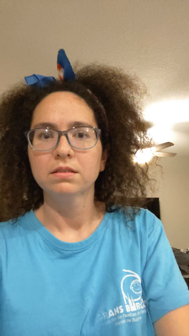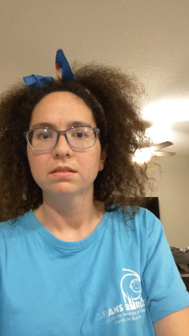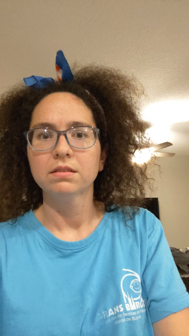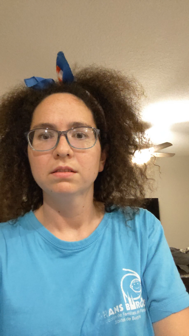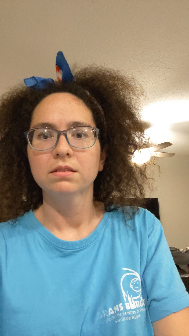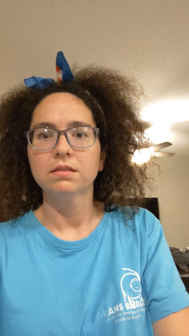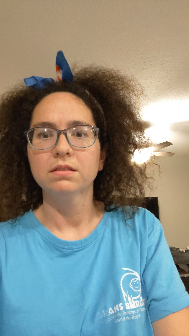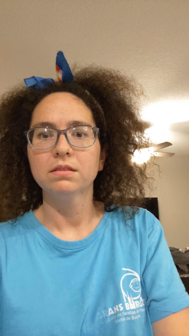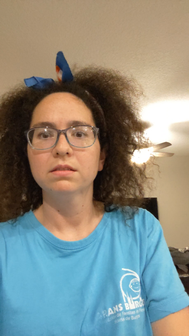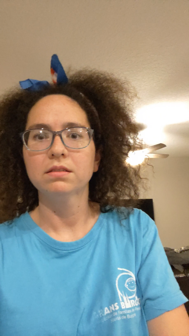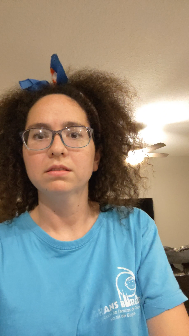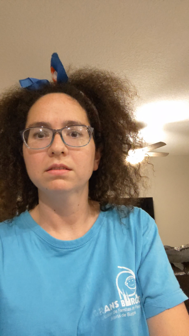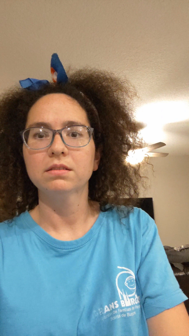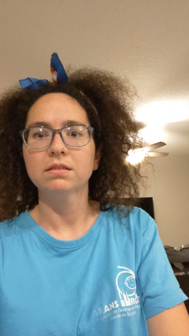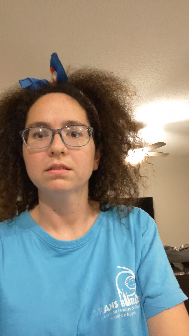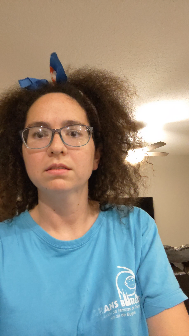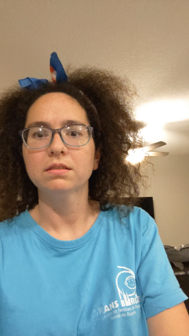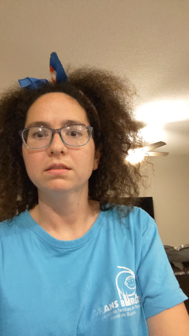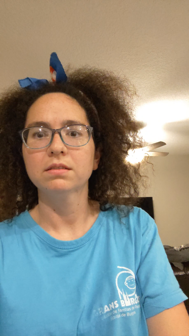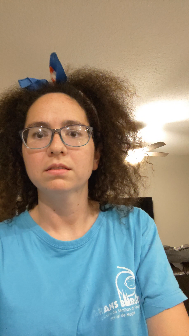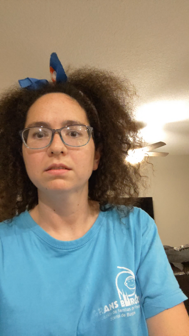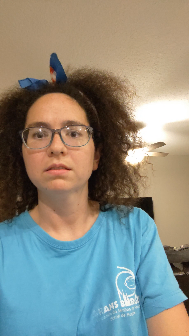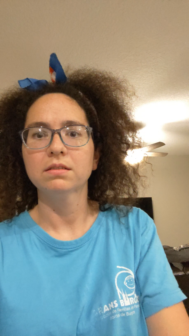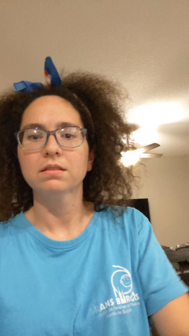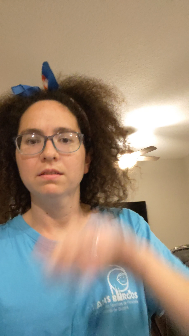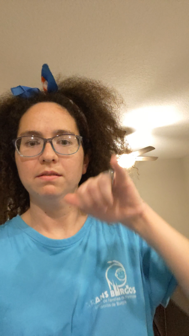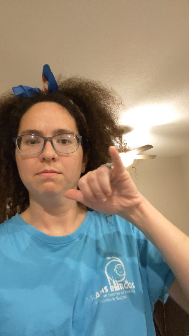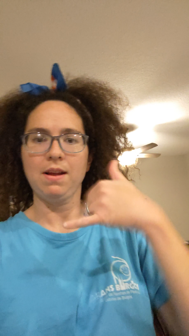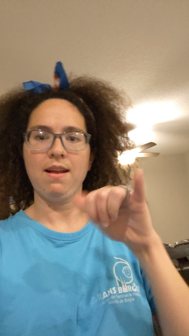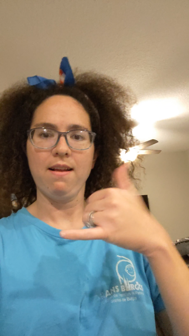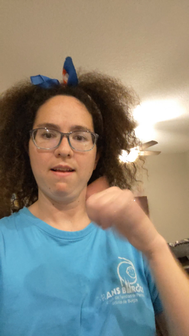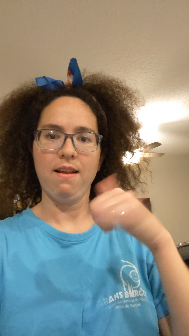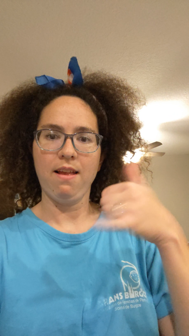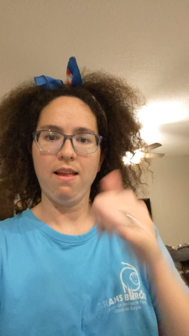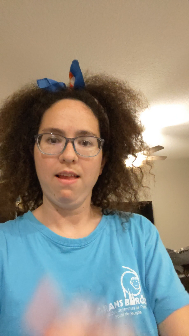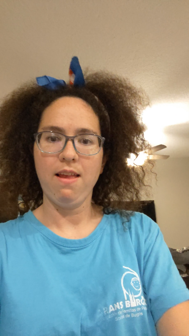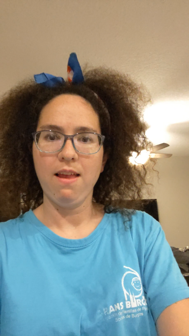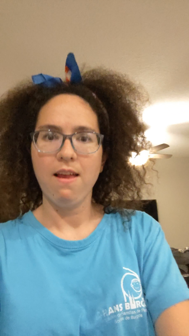party